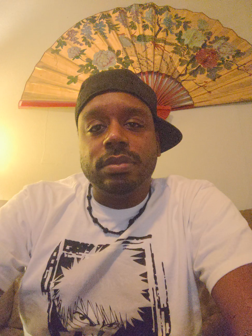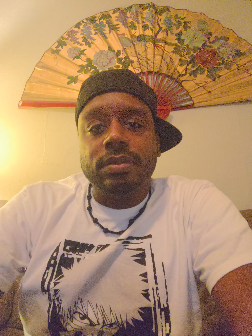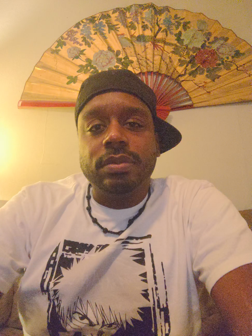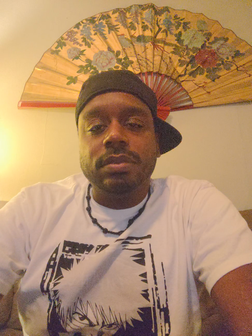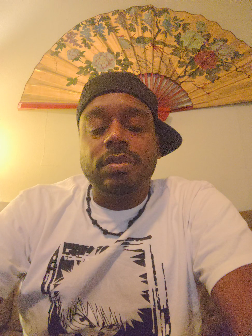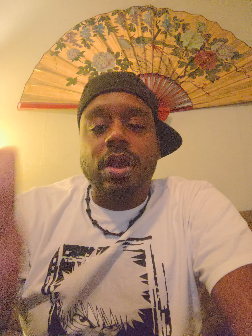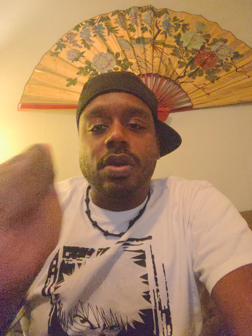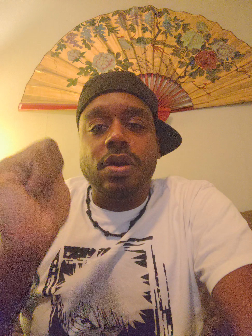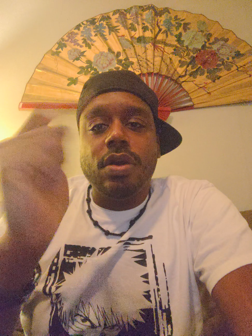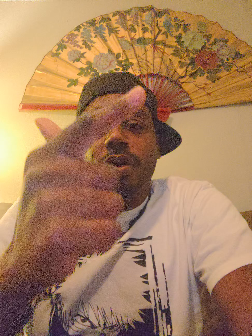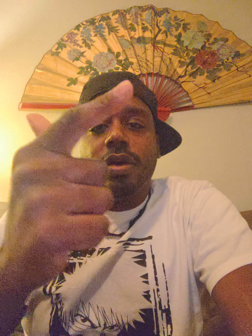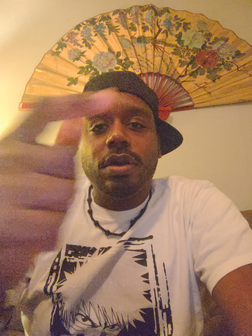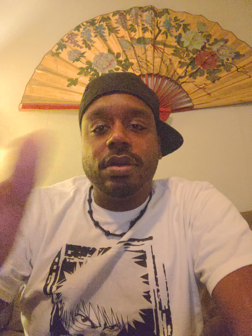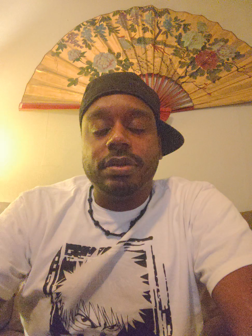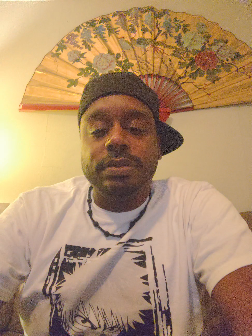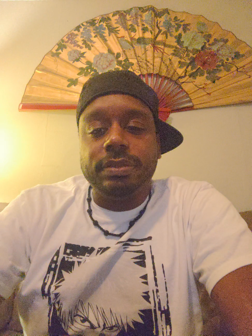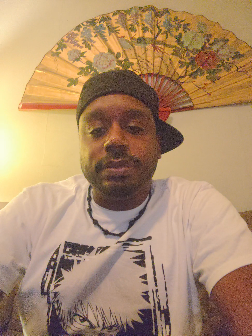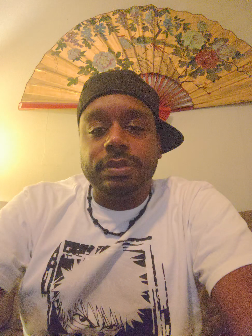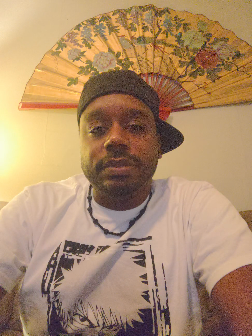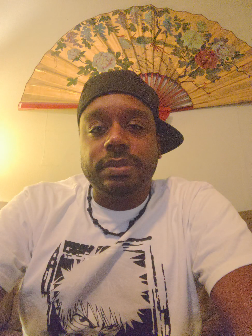all